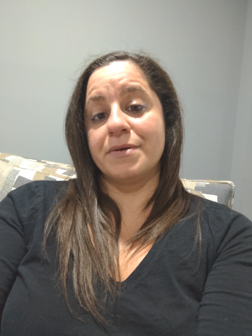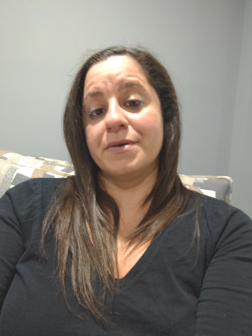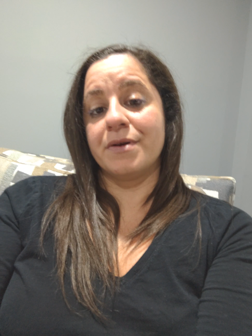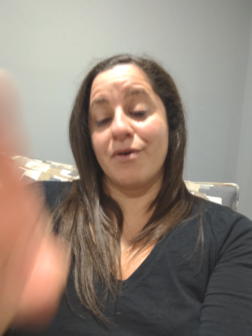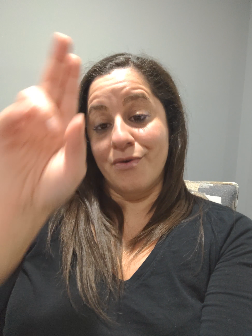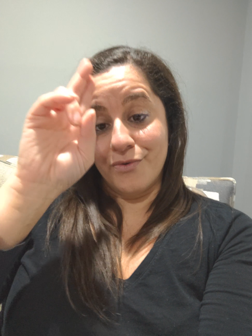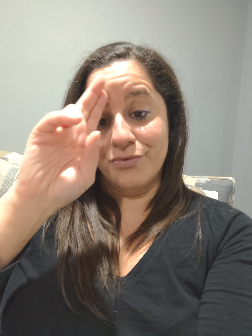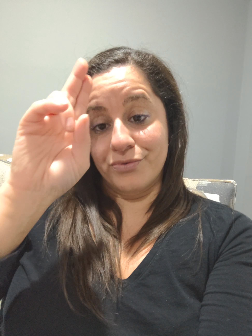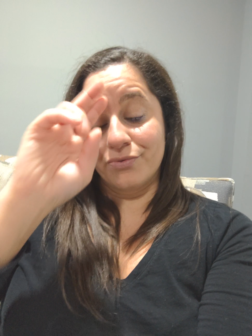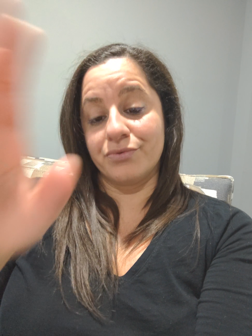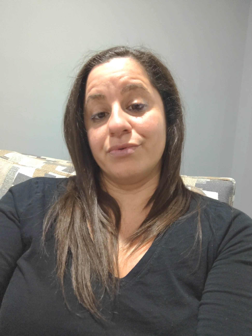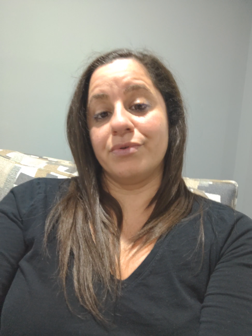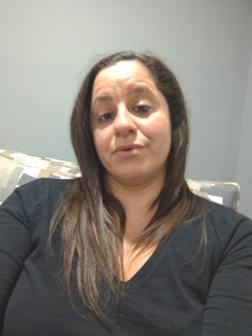uncle